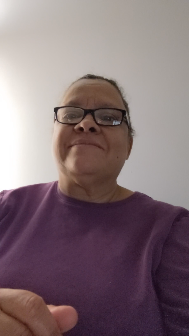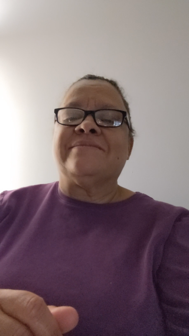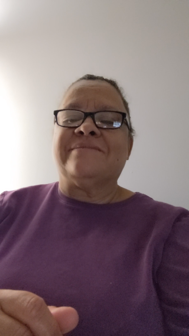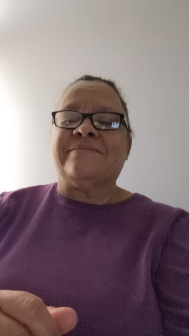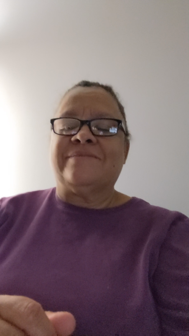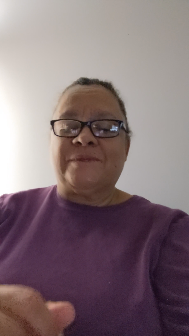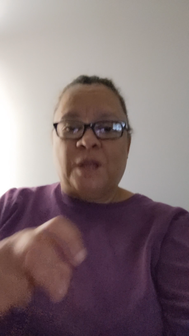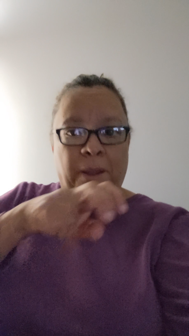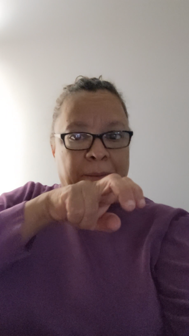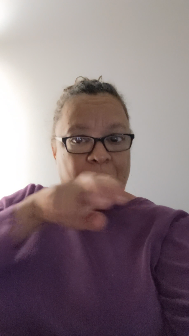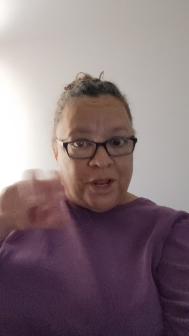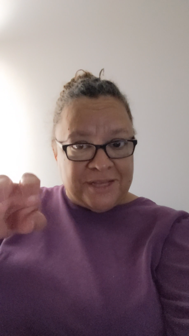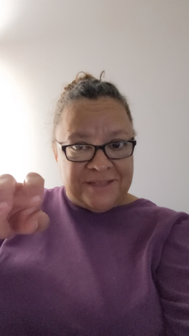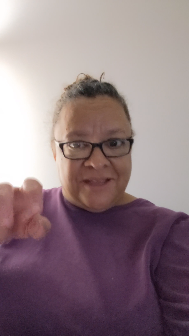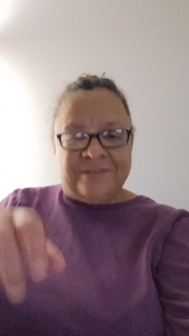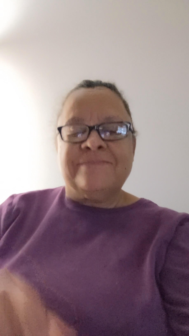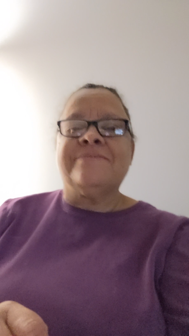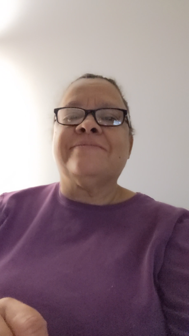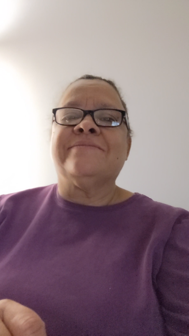porch